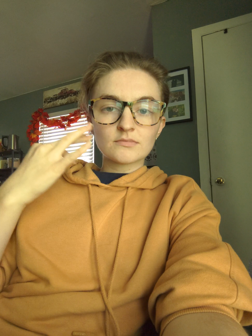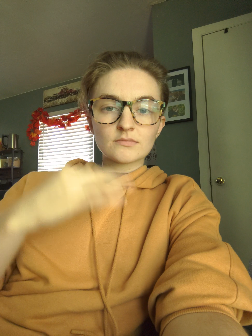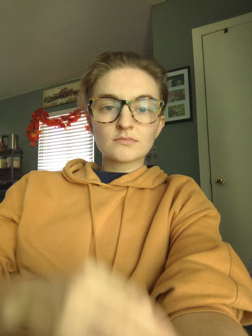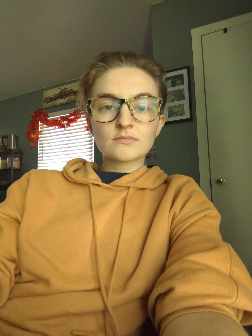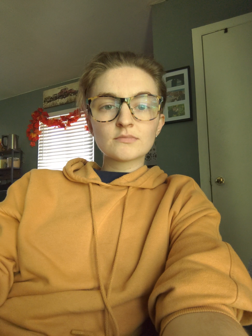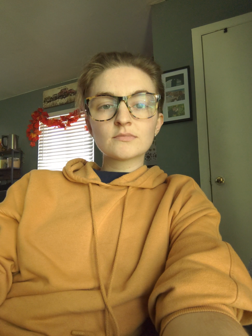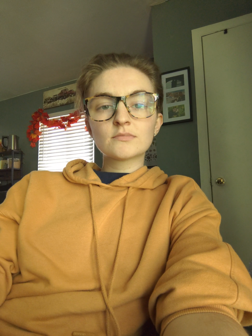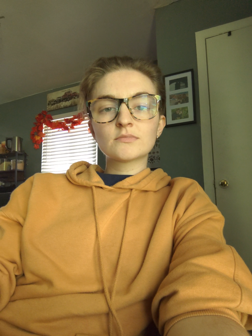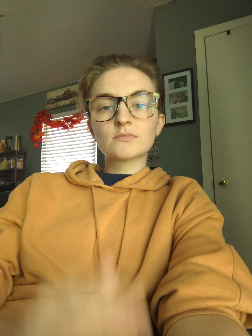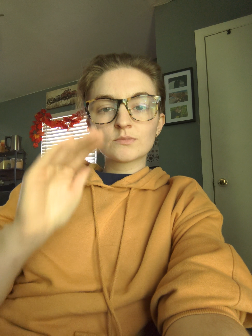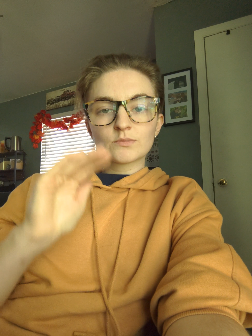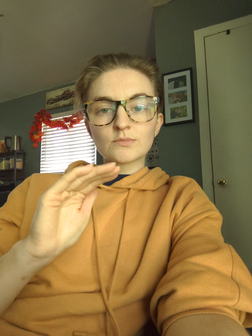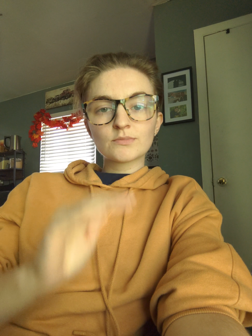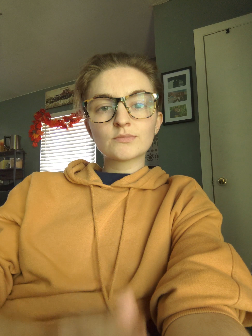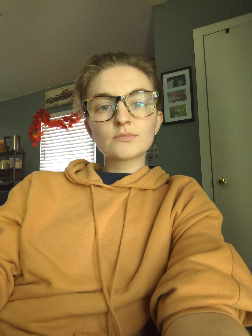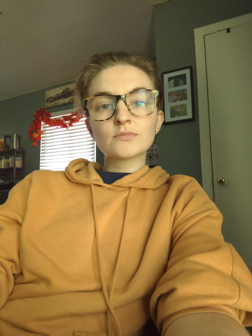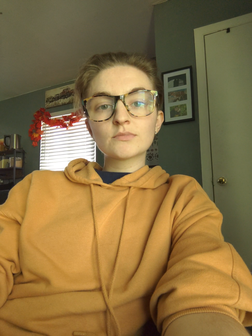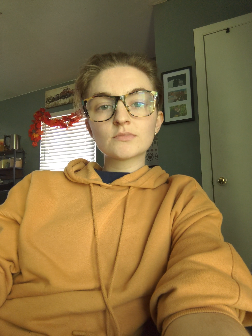little